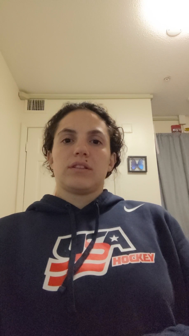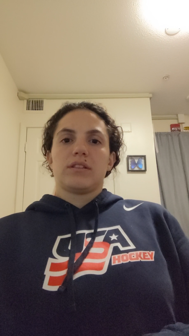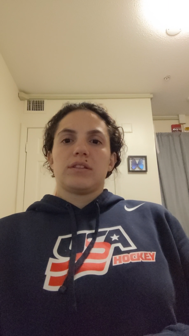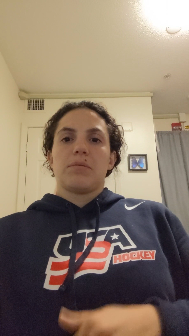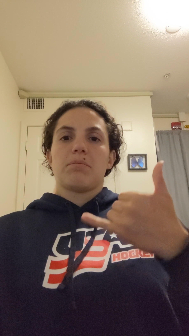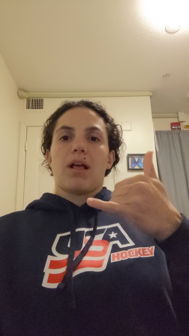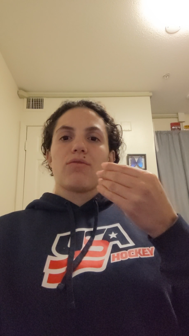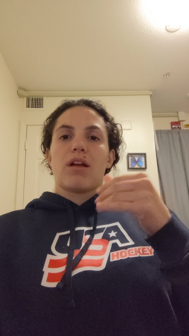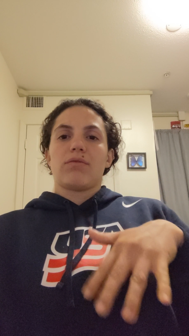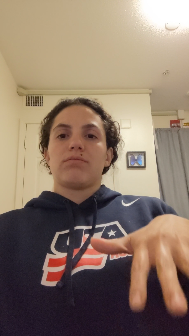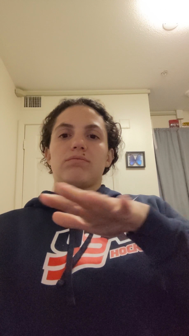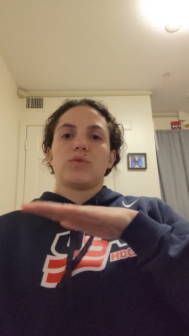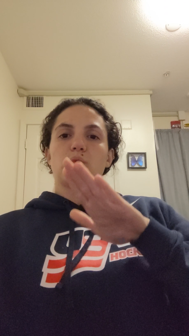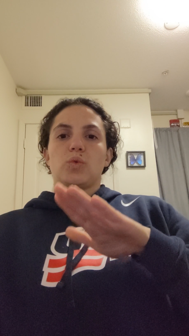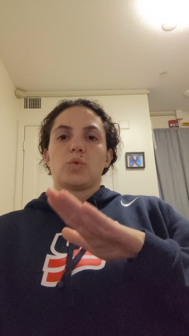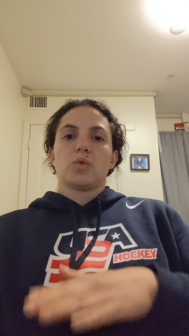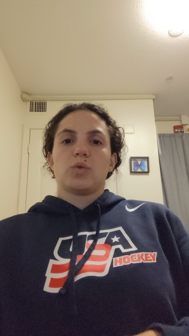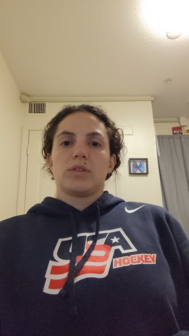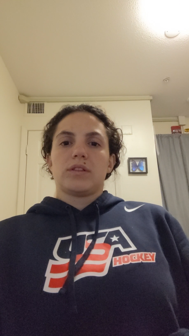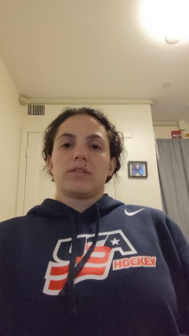playground